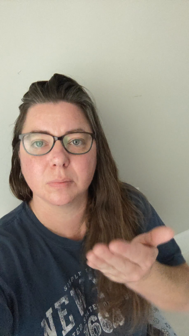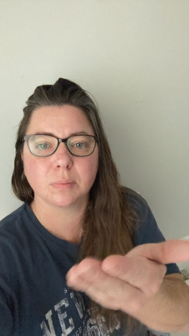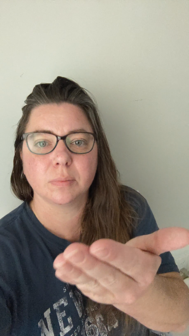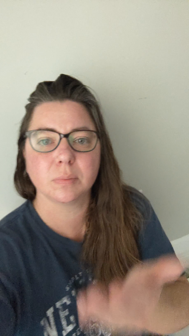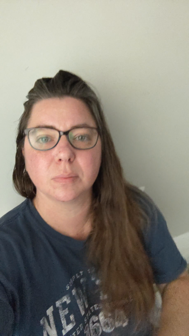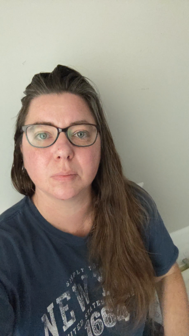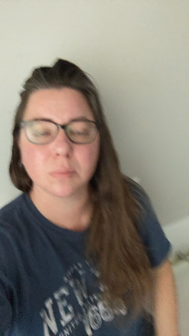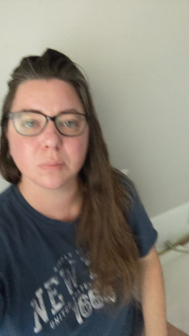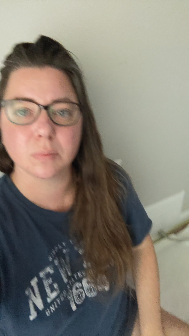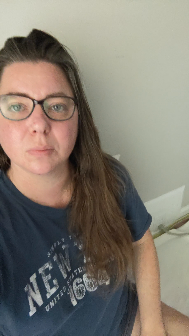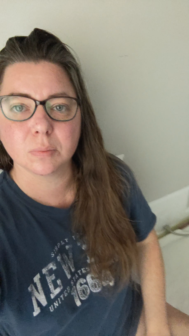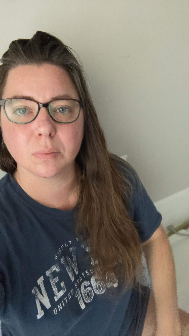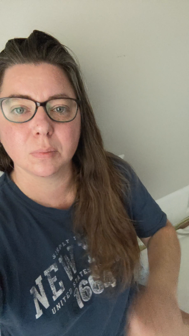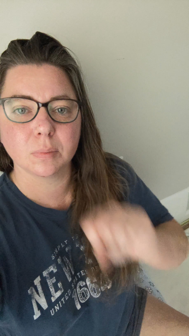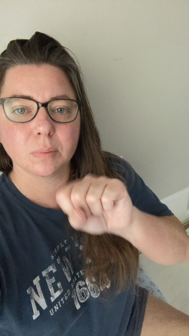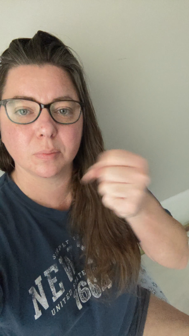break